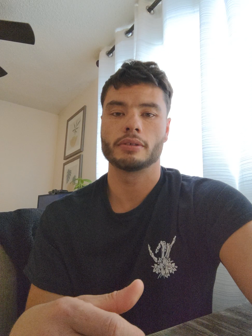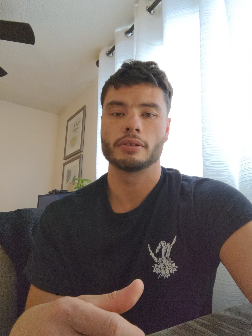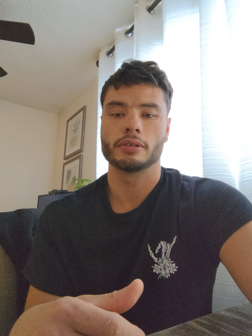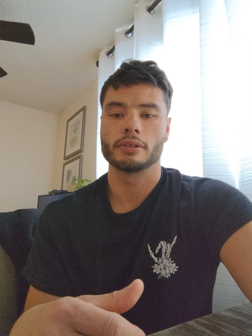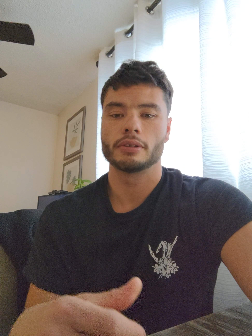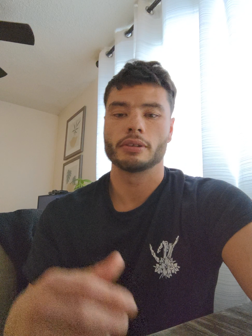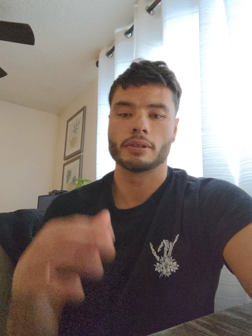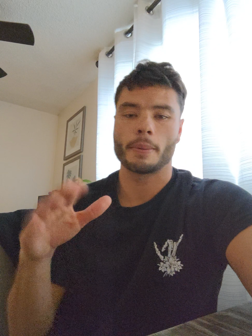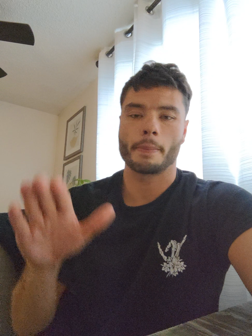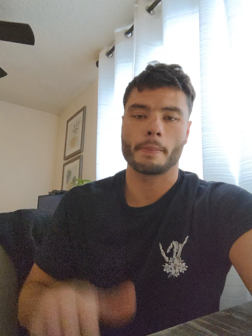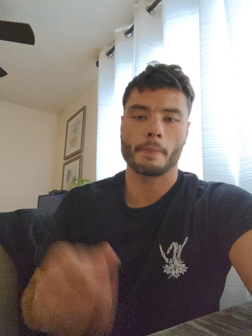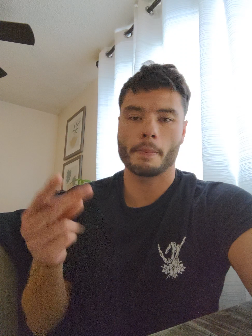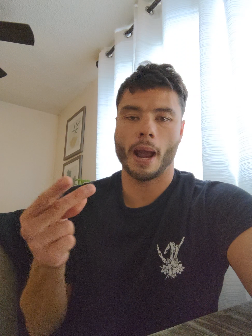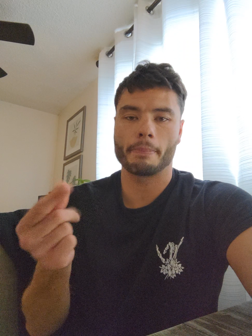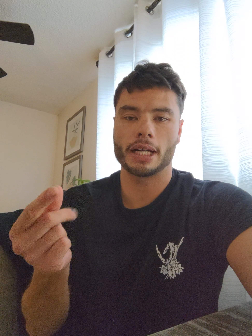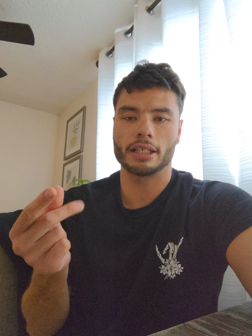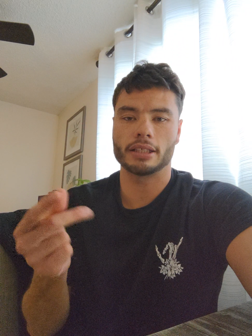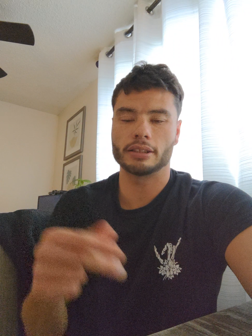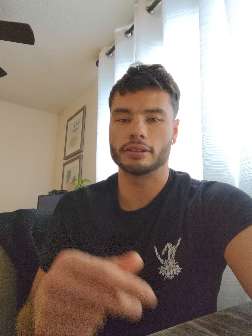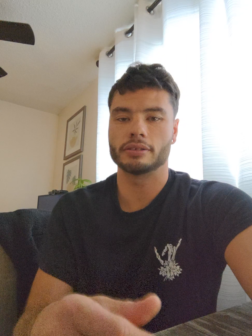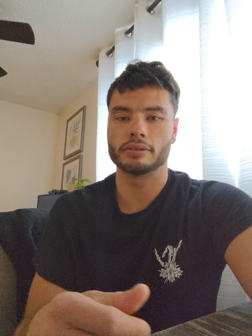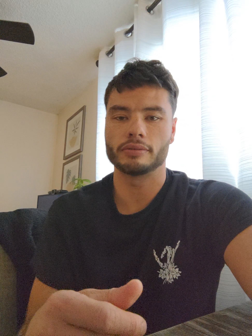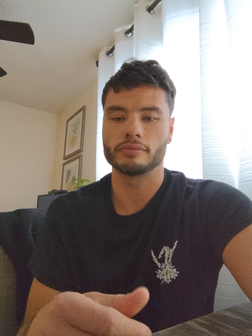puppy